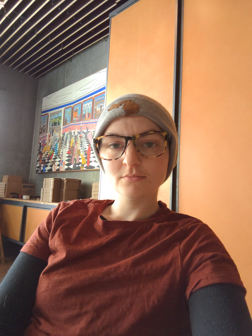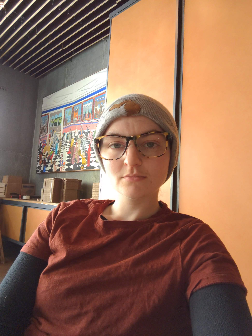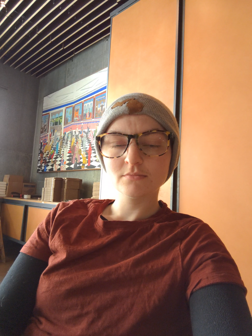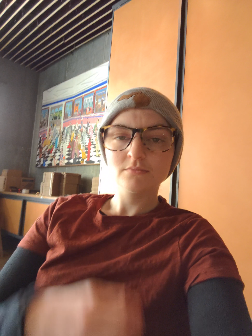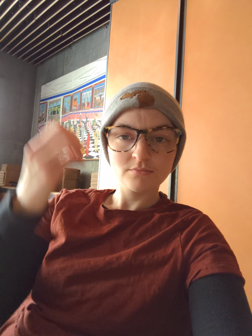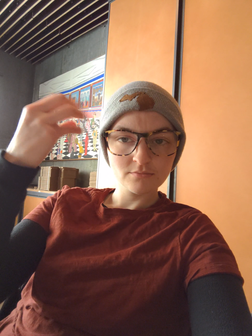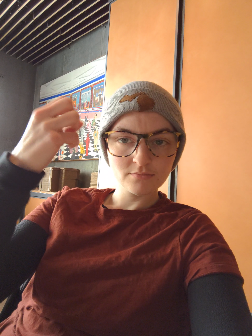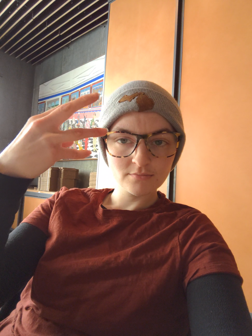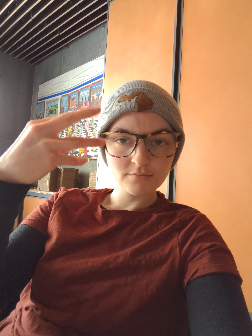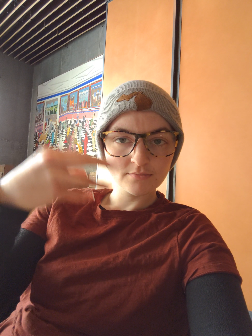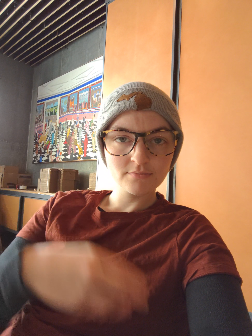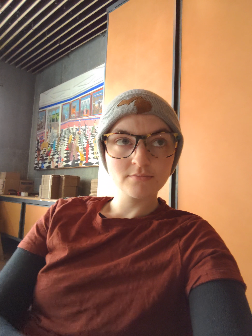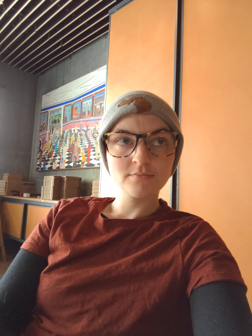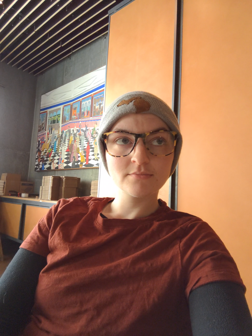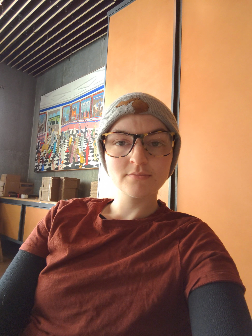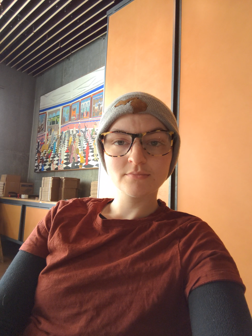shower